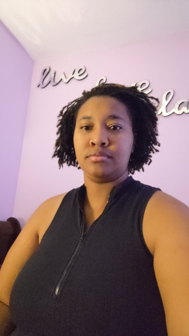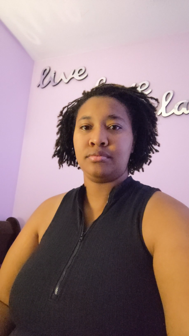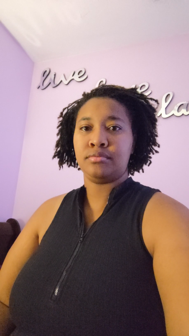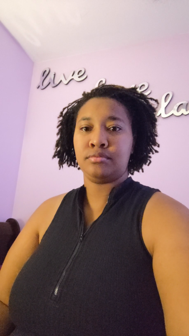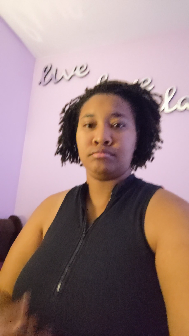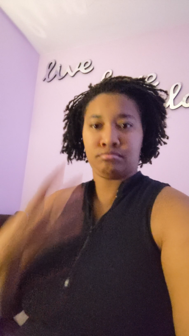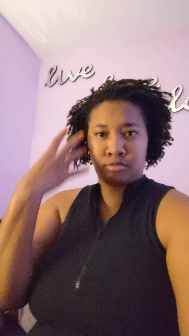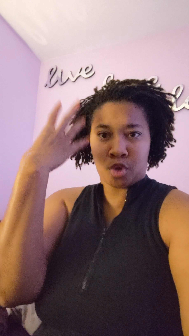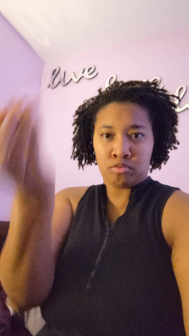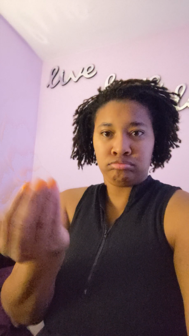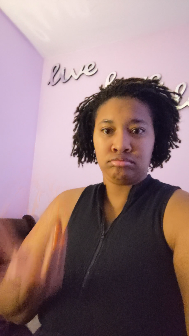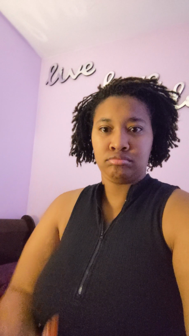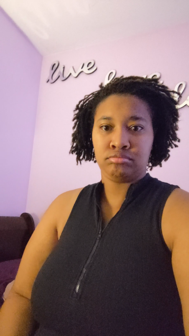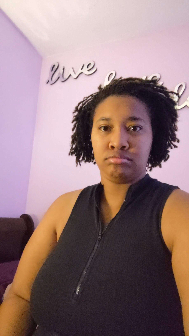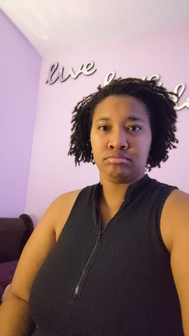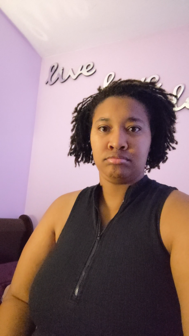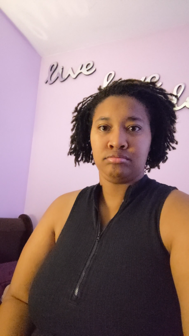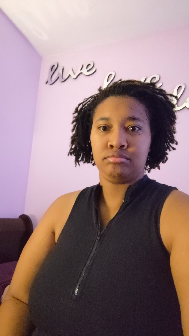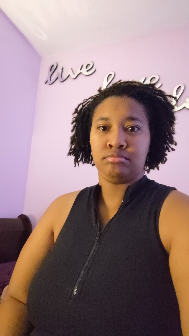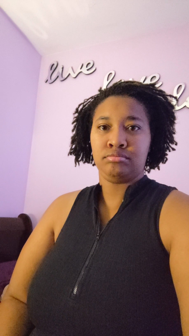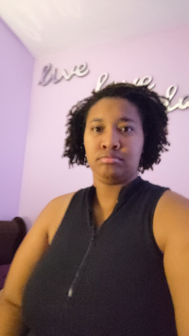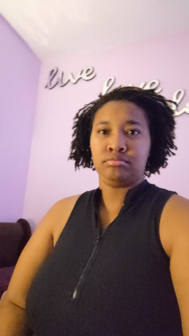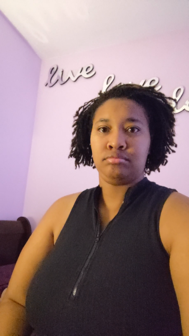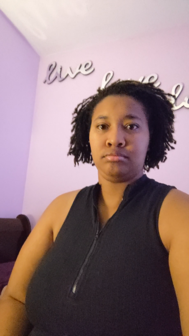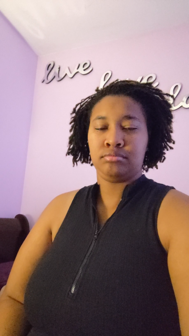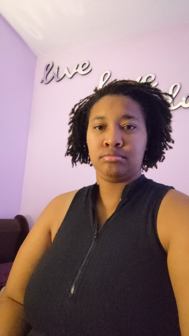going to